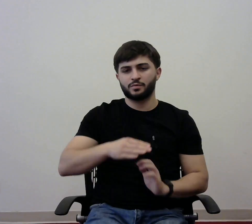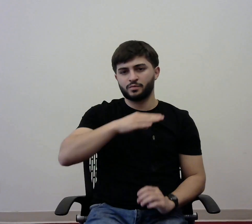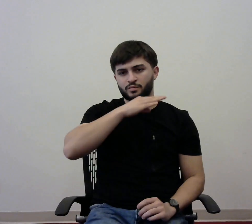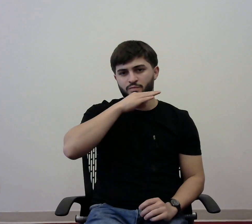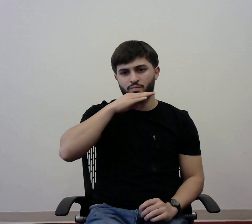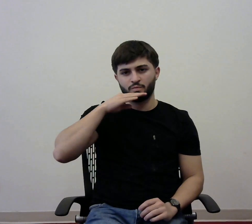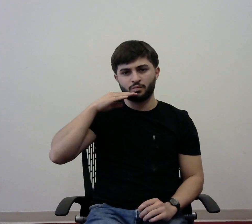çox